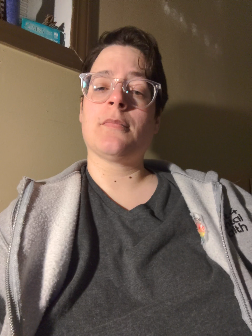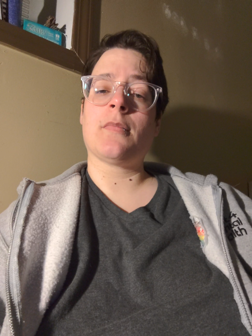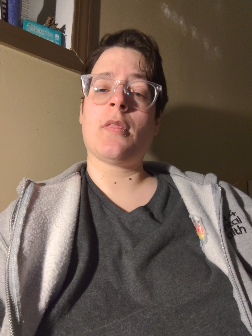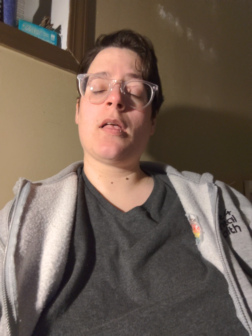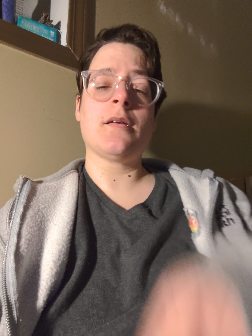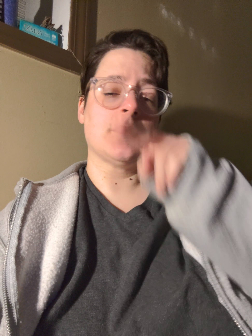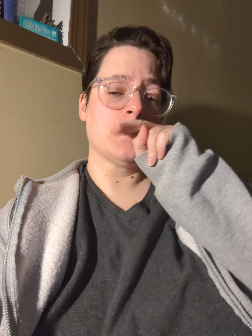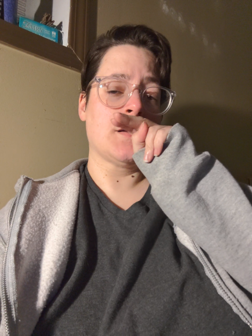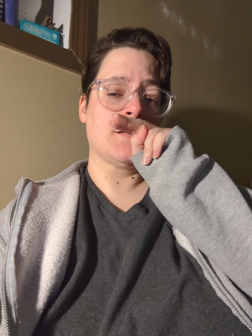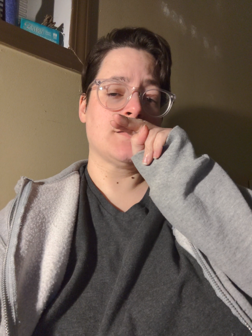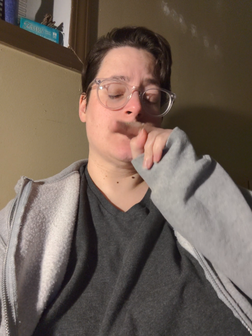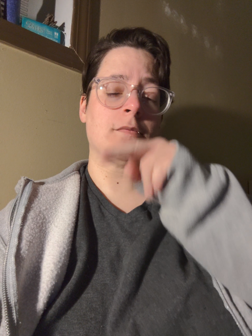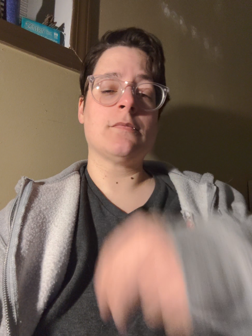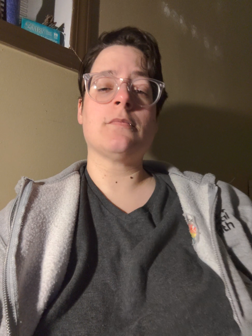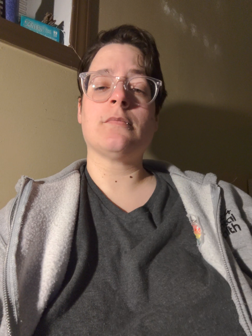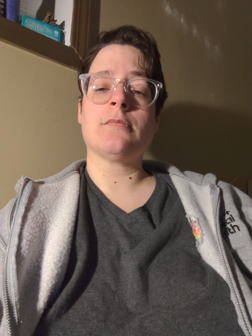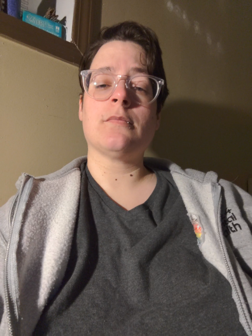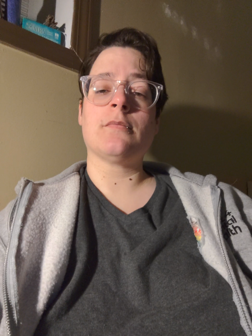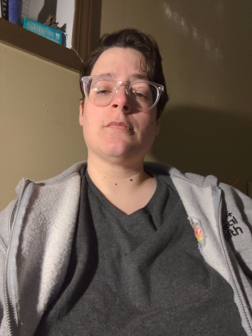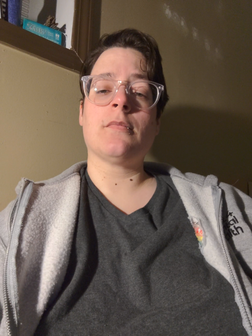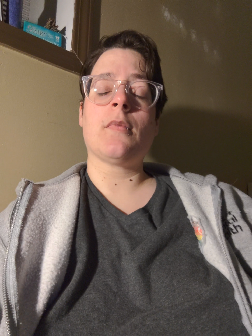tongue